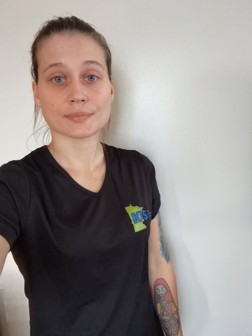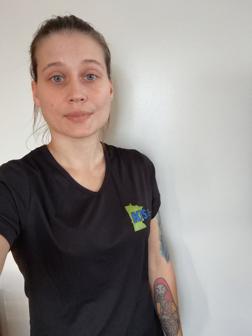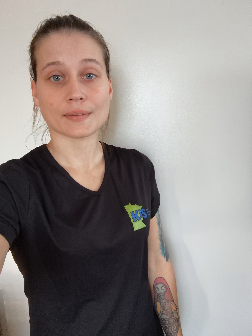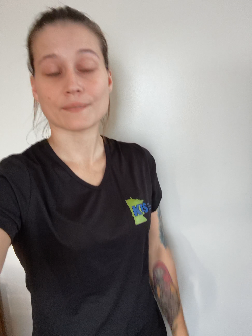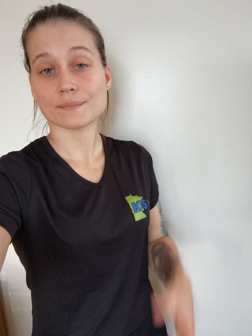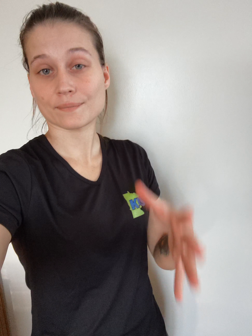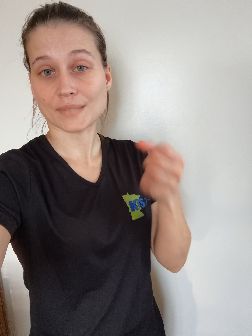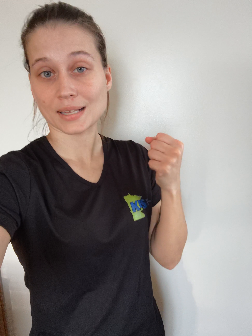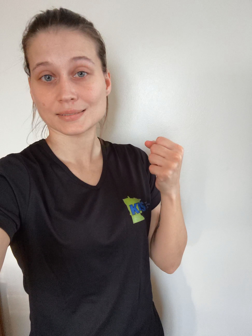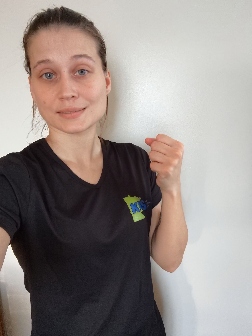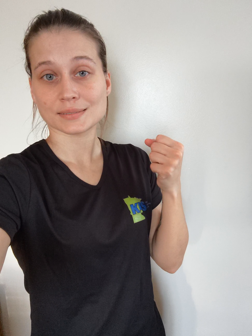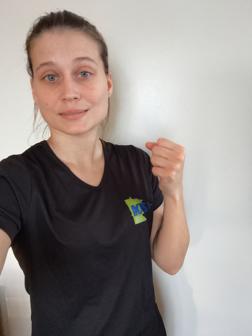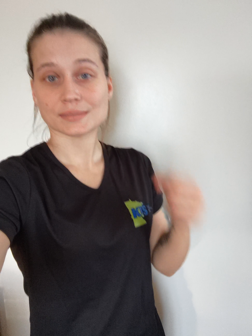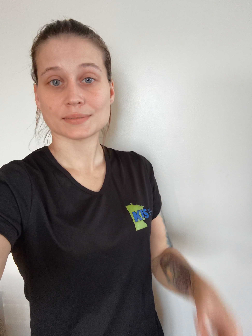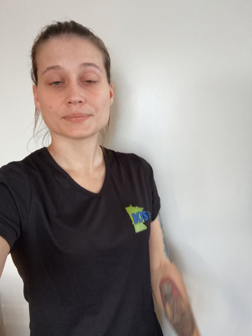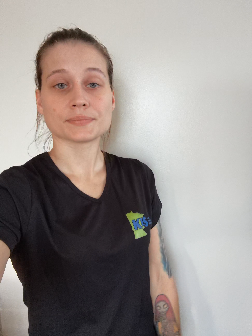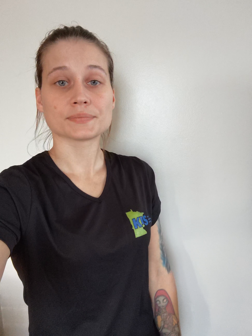fast